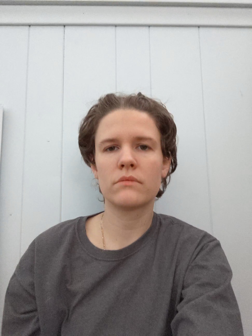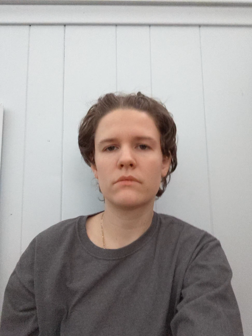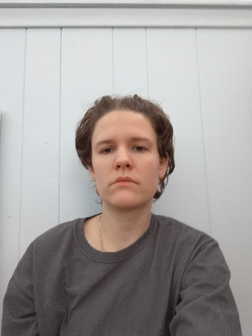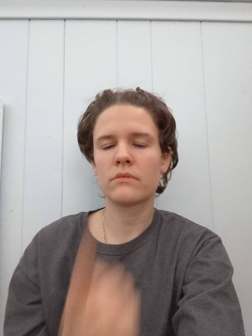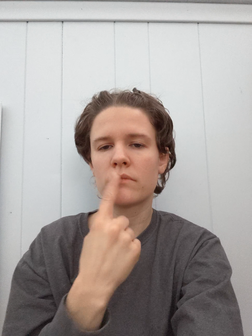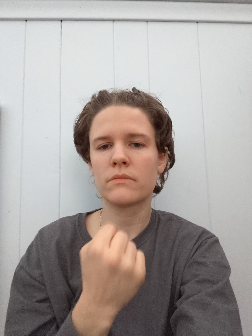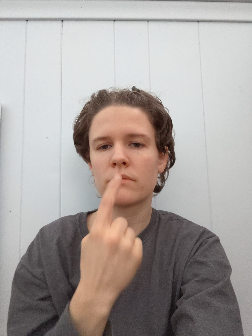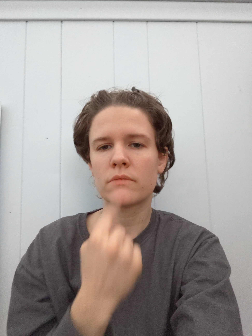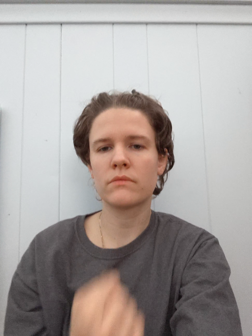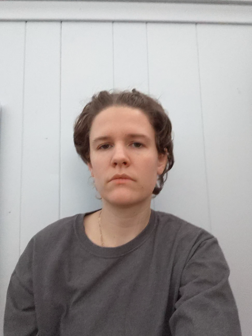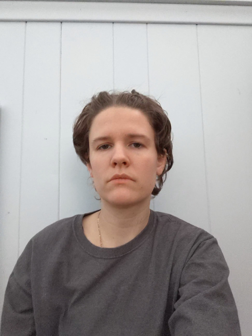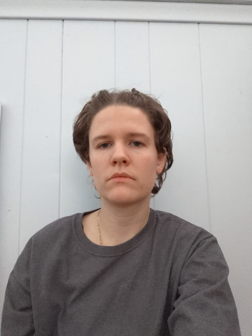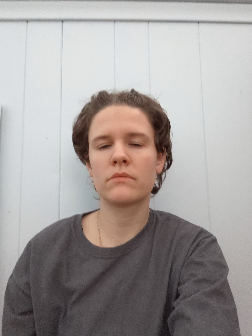red